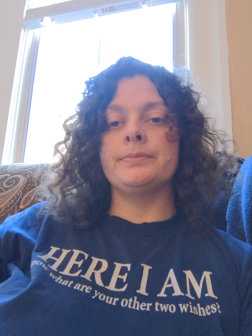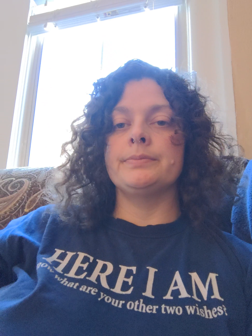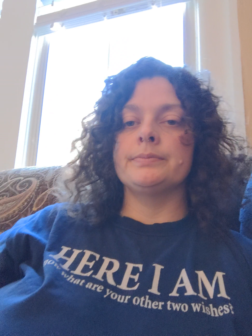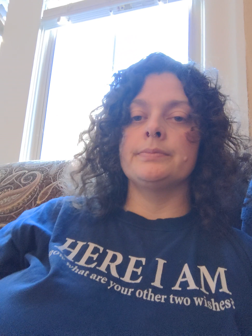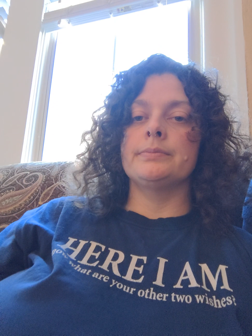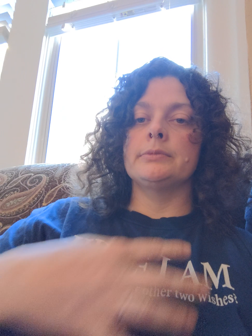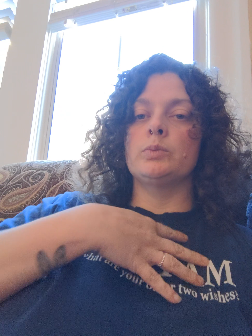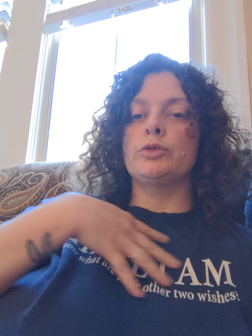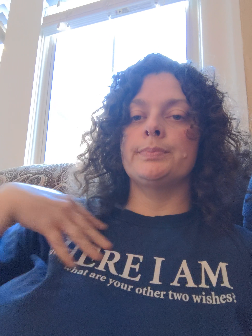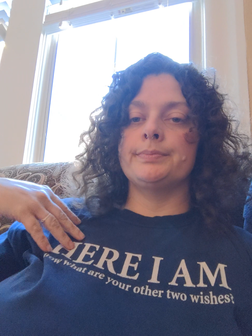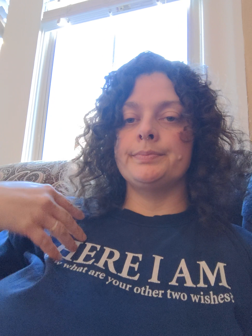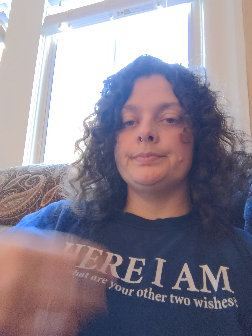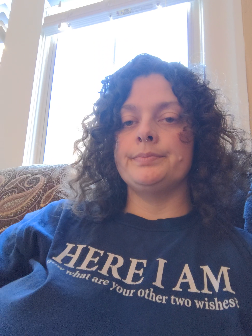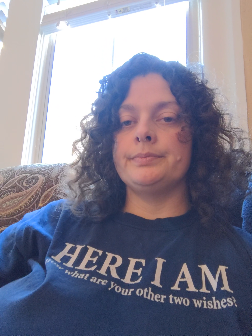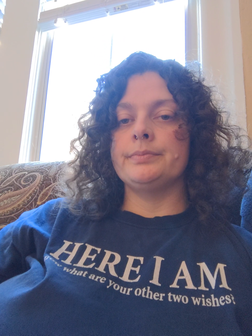zebra